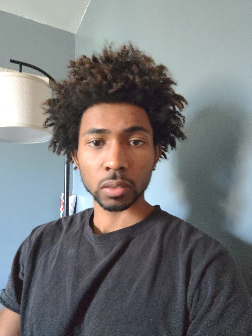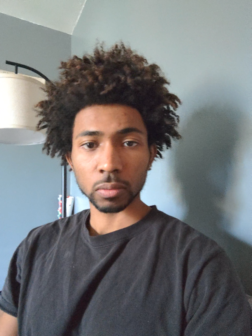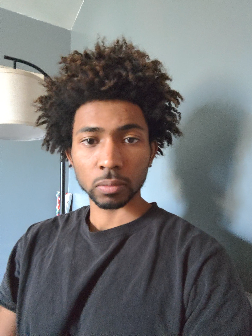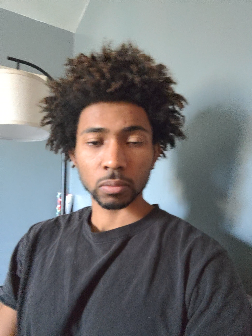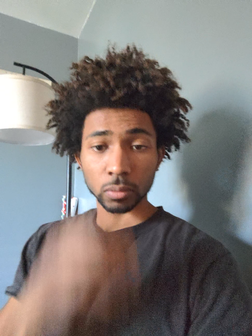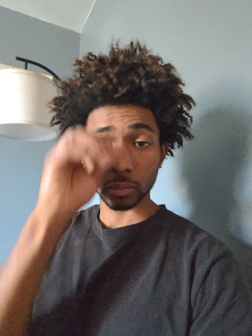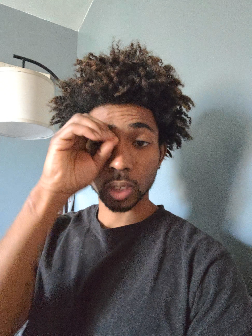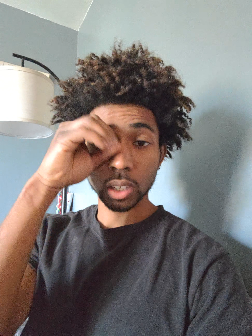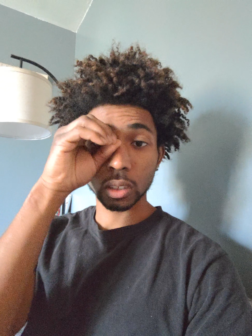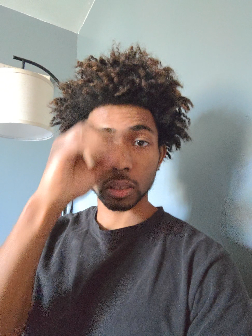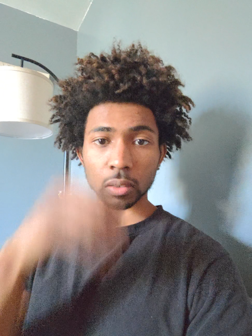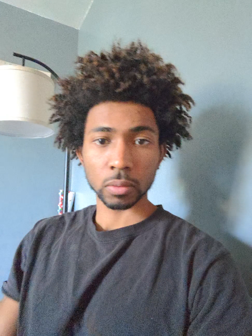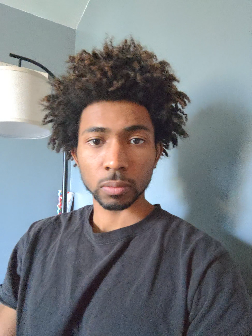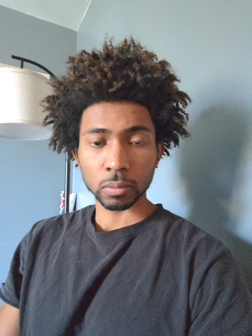owl